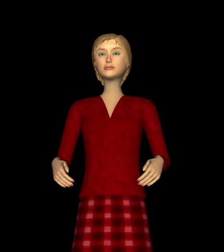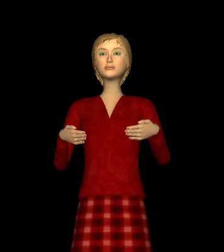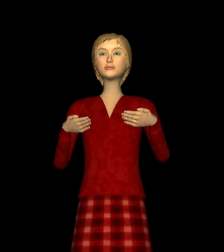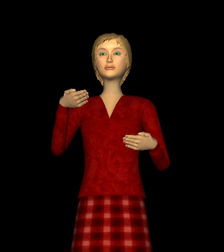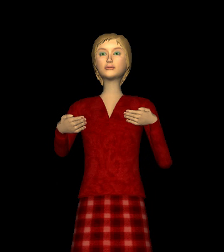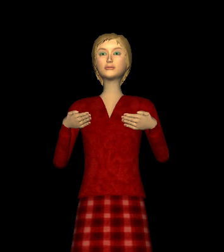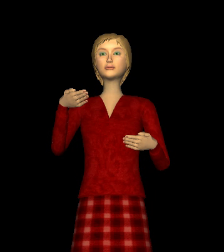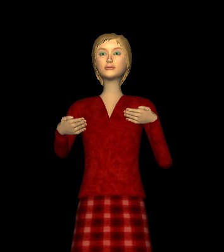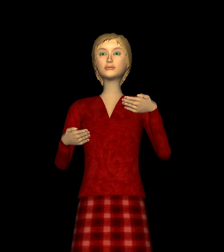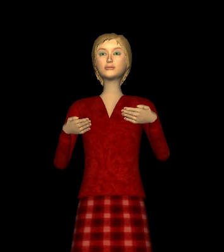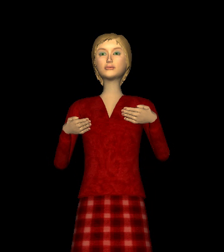يبادل